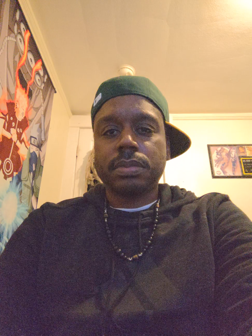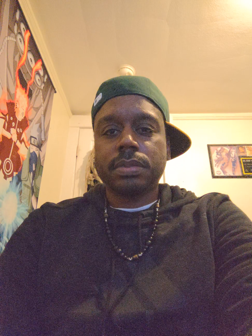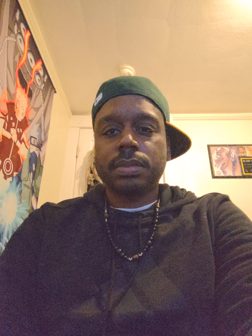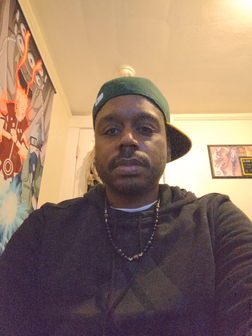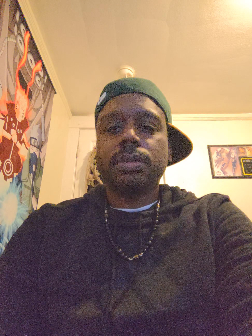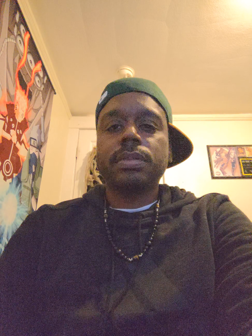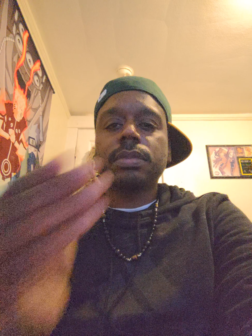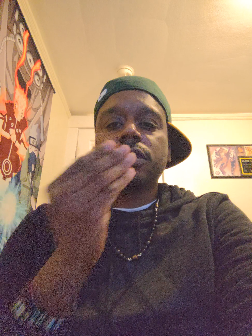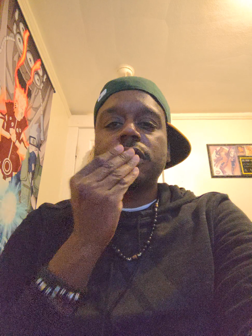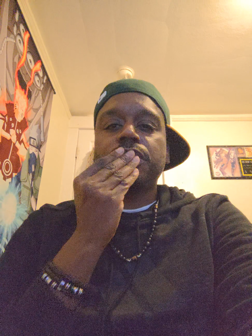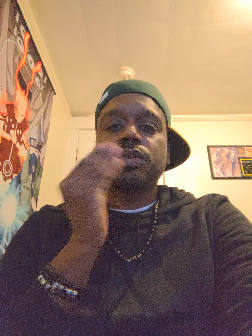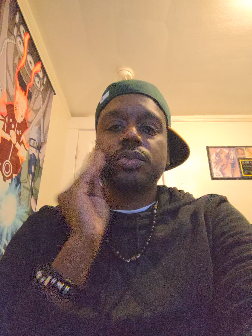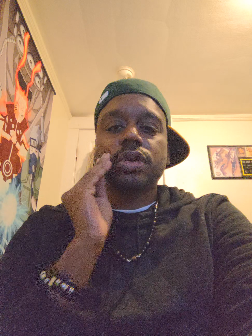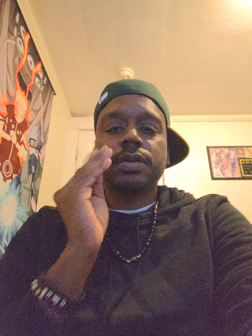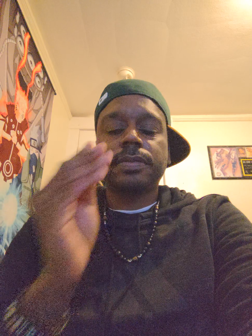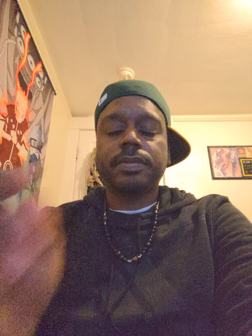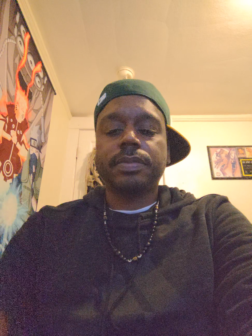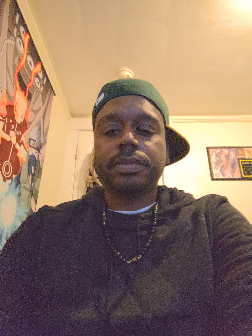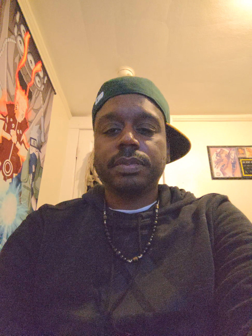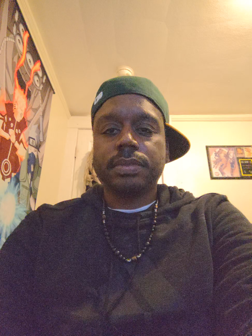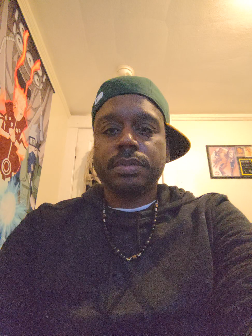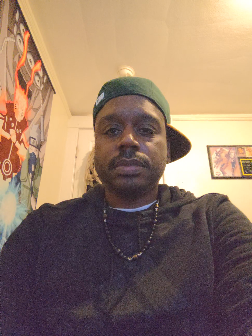kiss